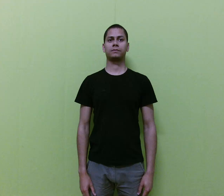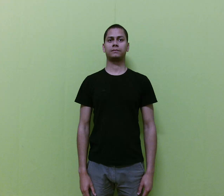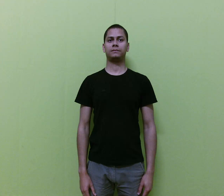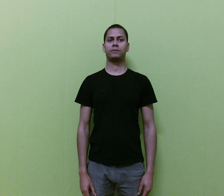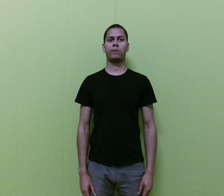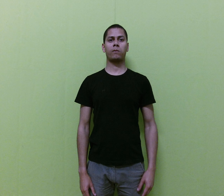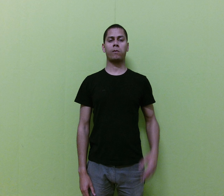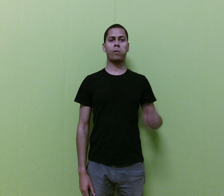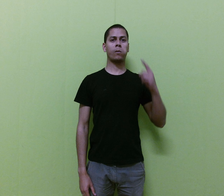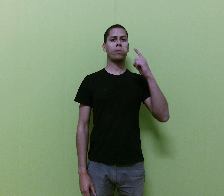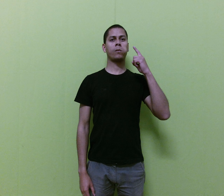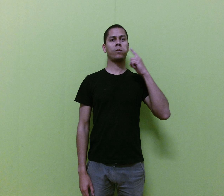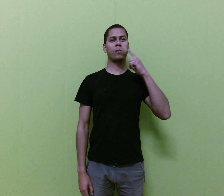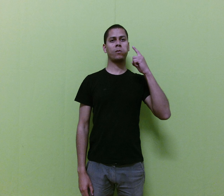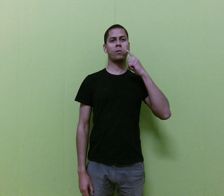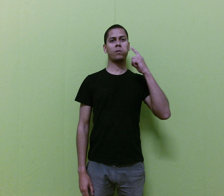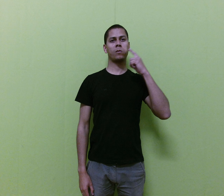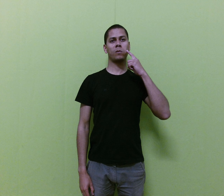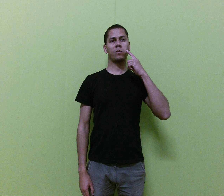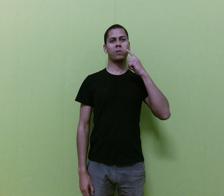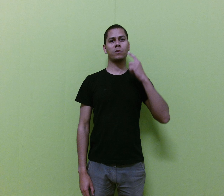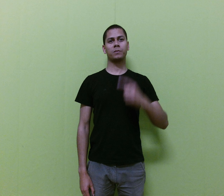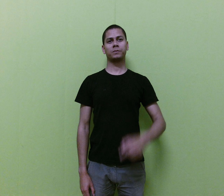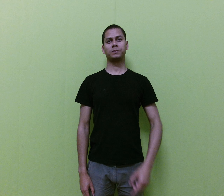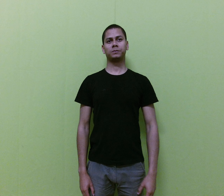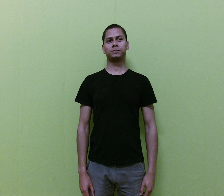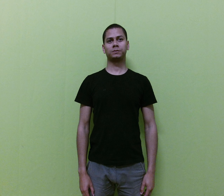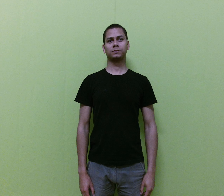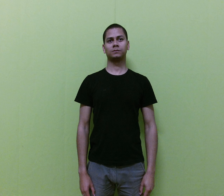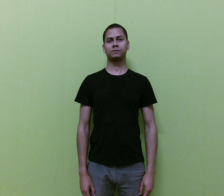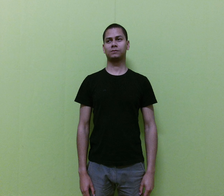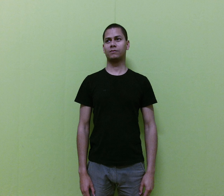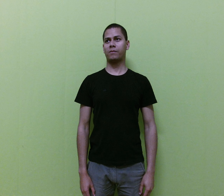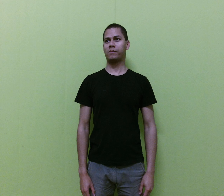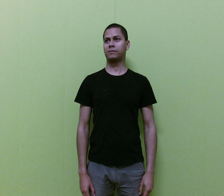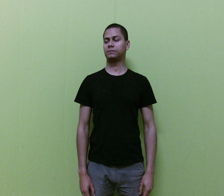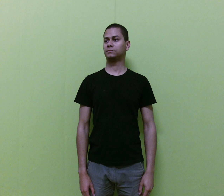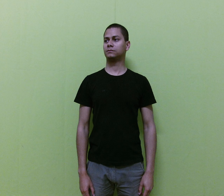bala